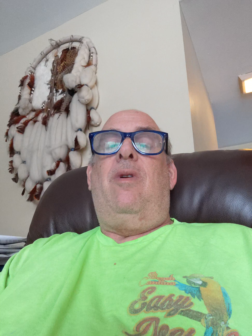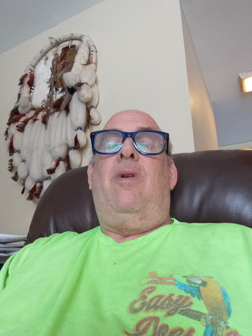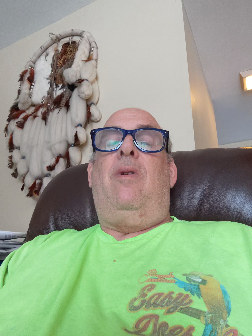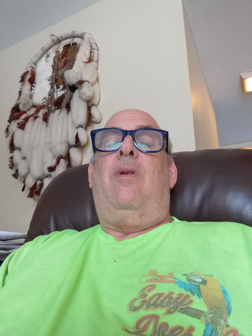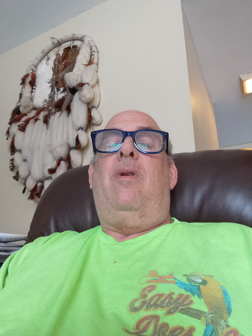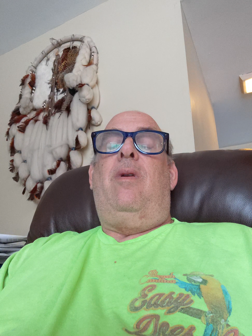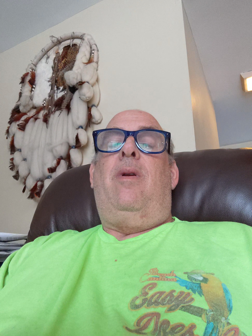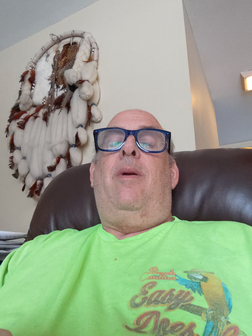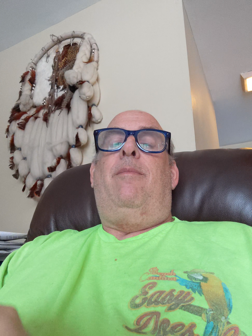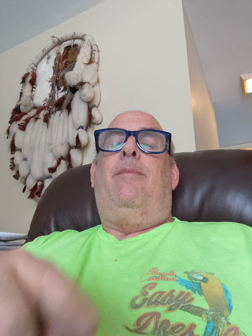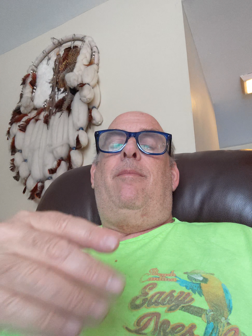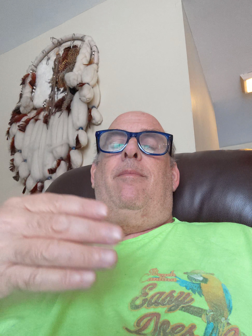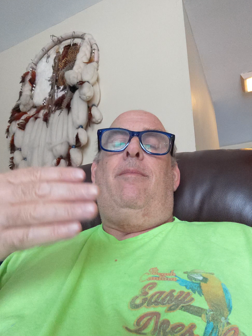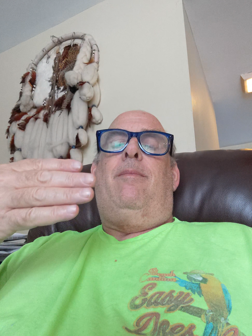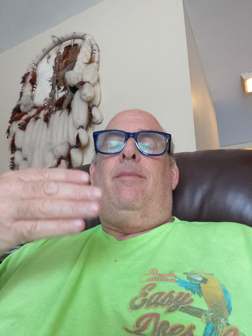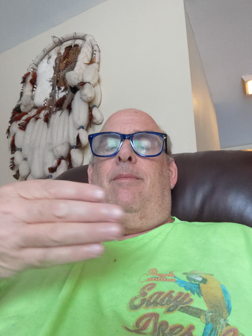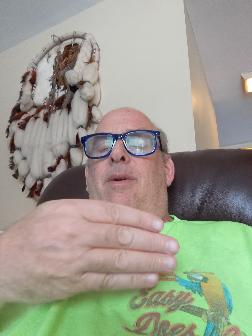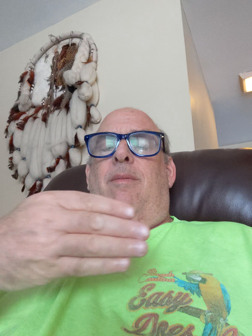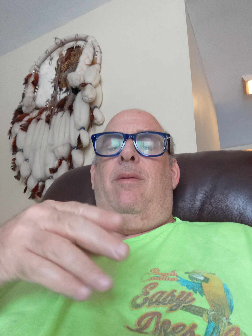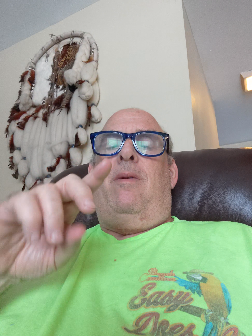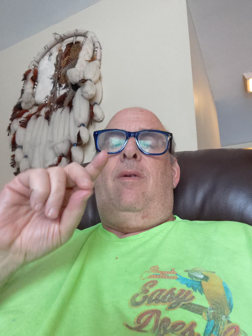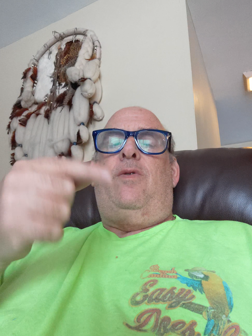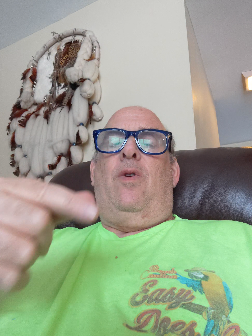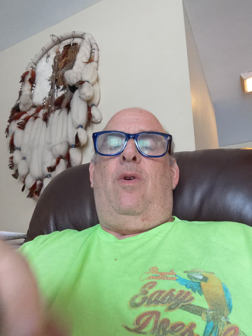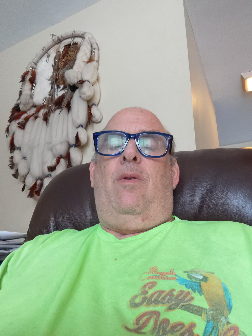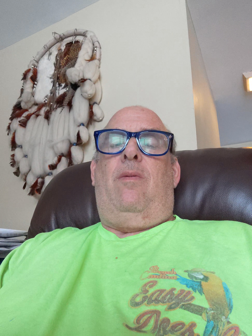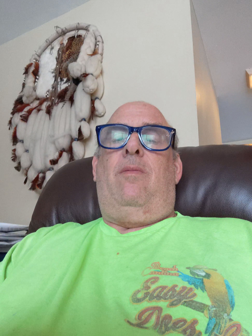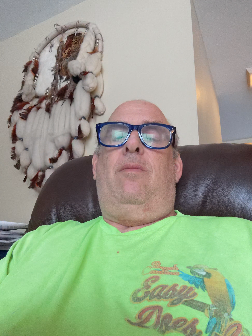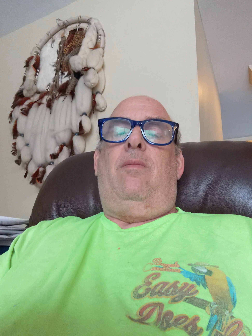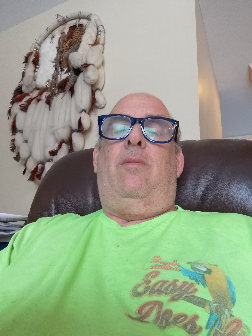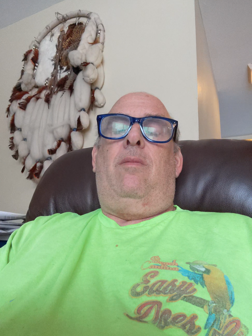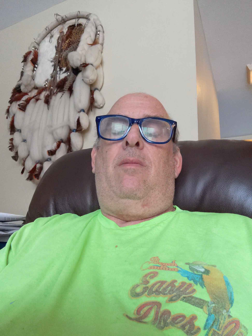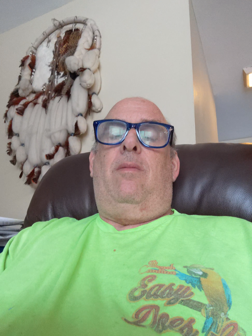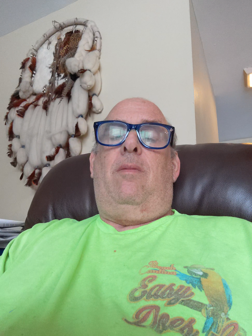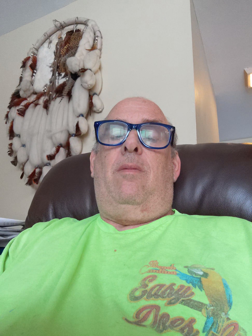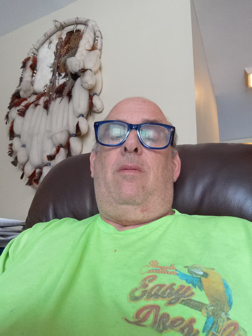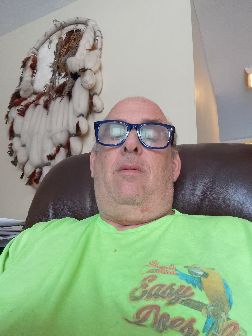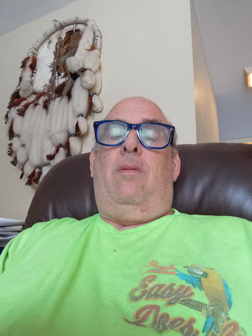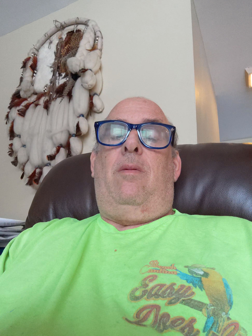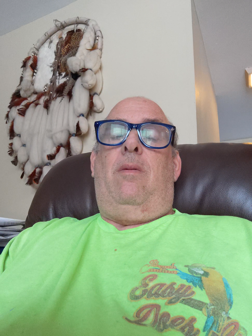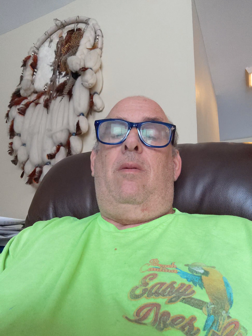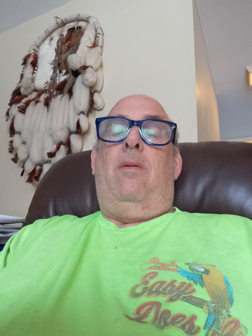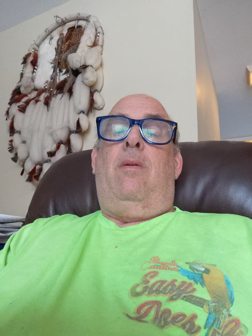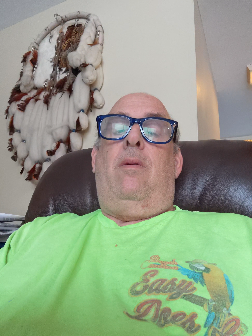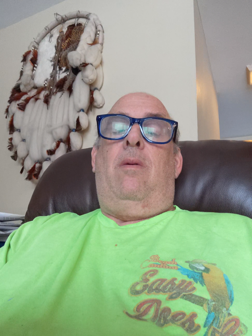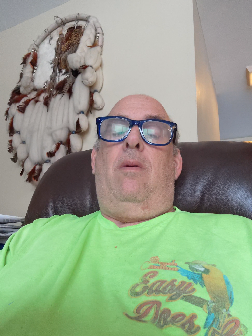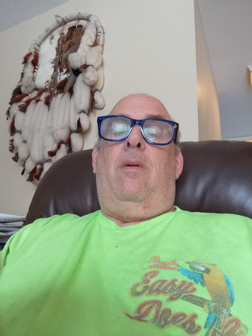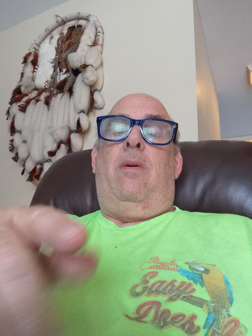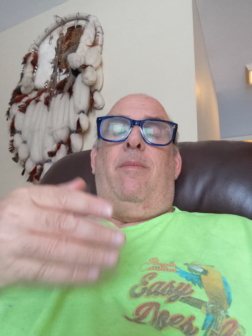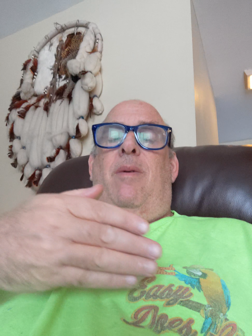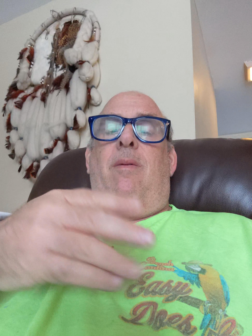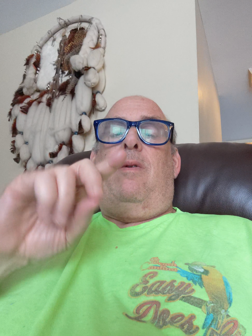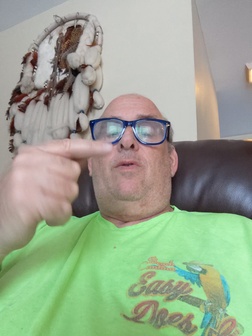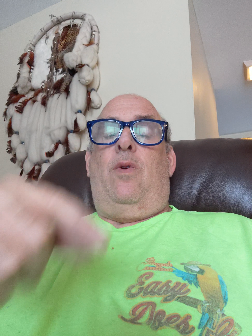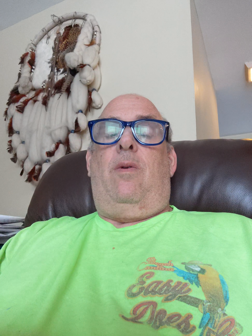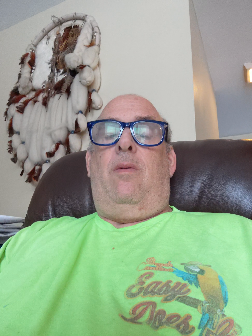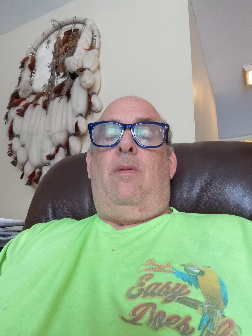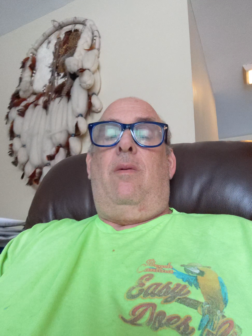puppy